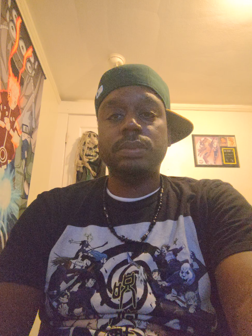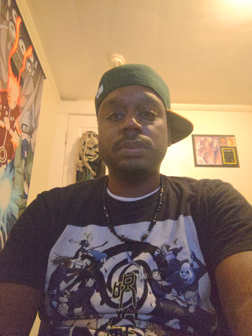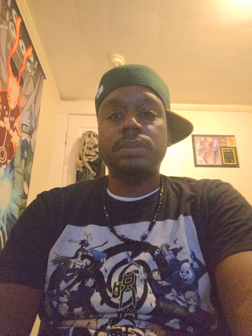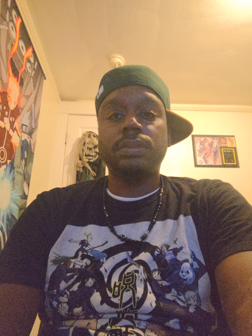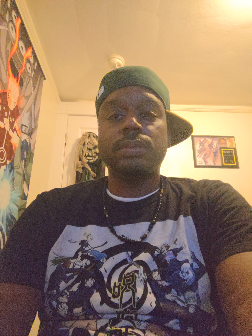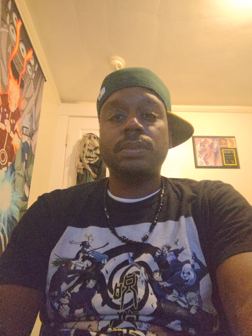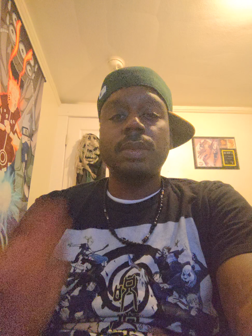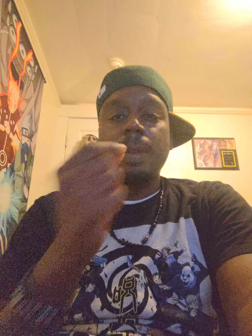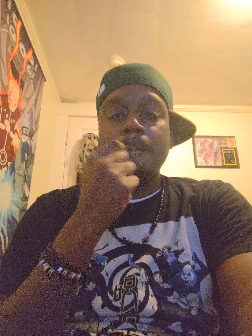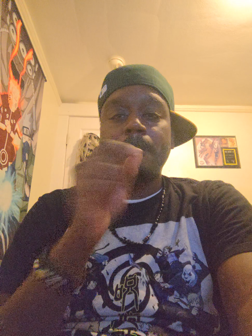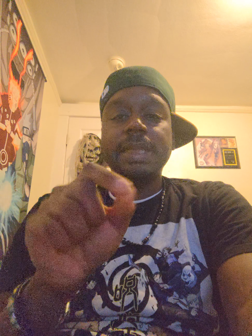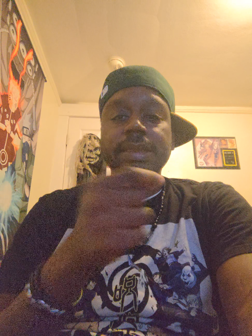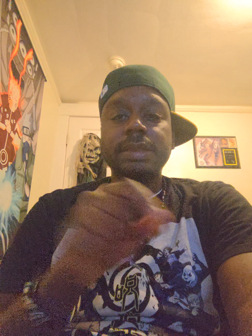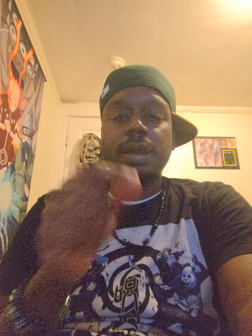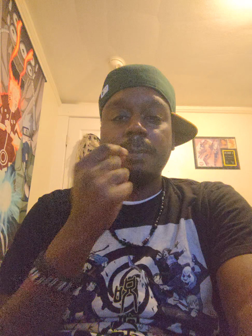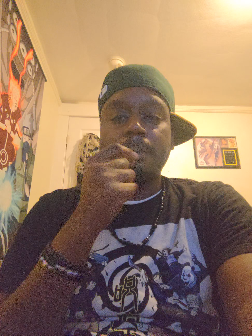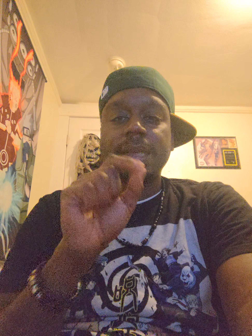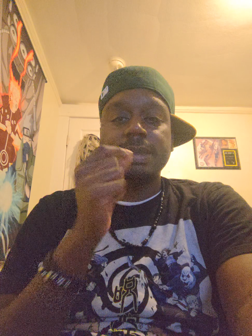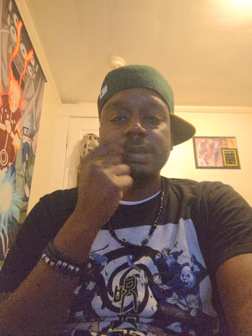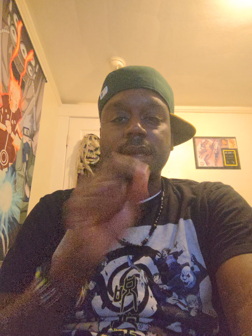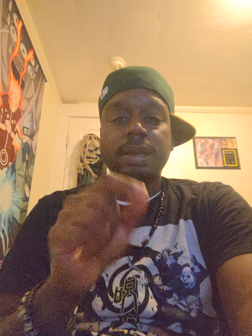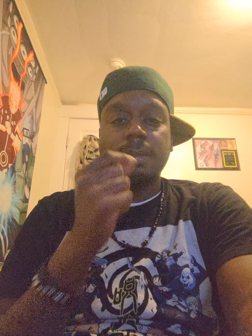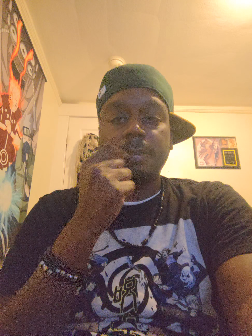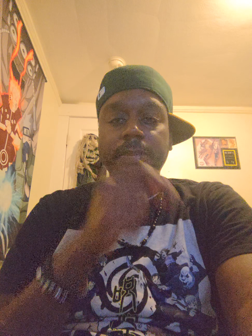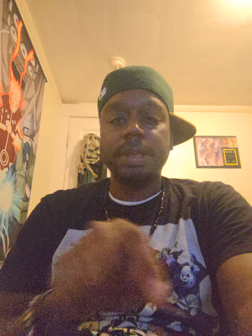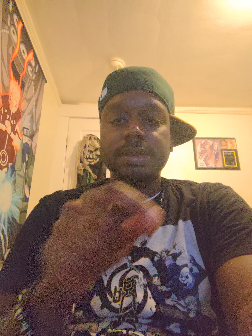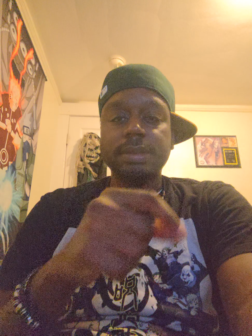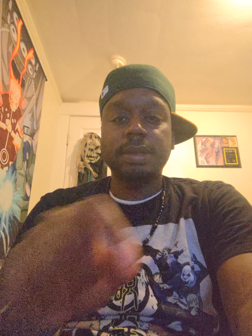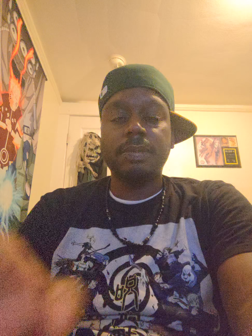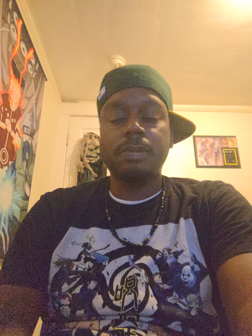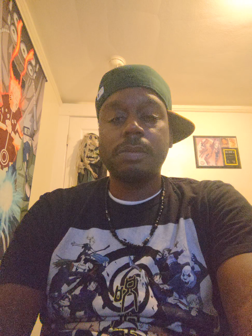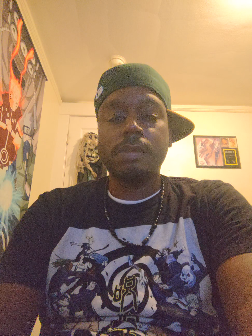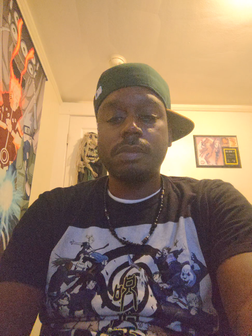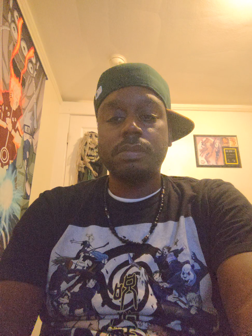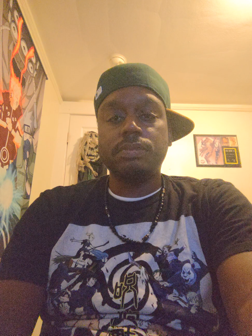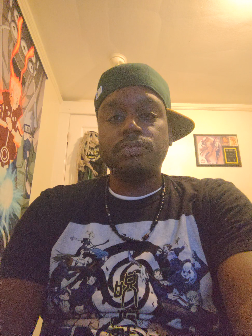pencil